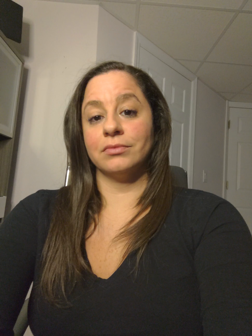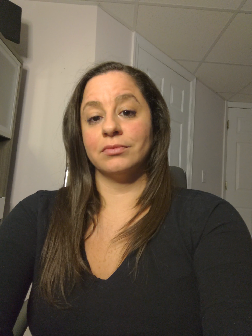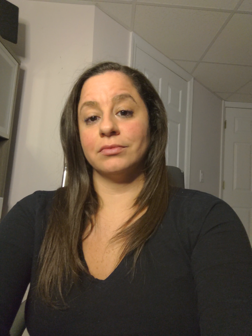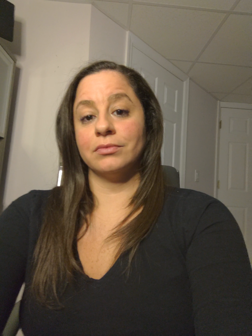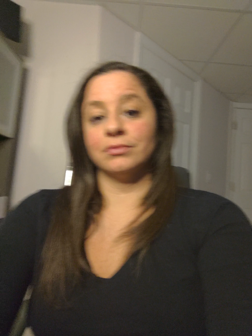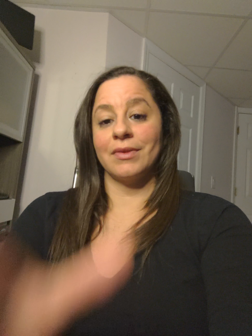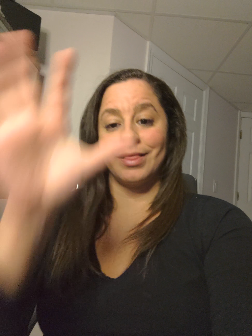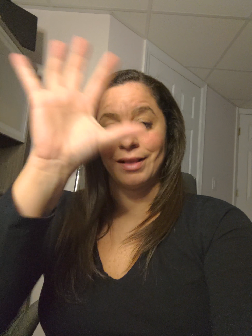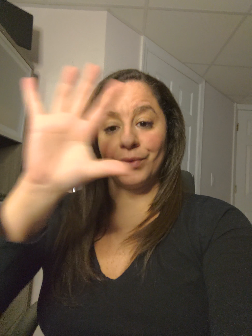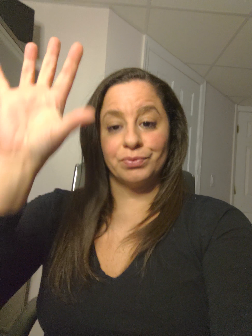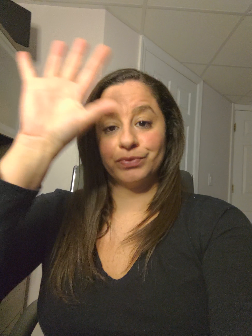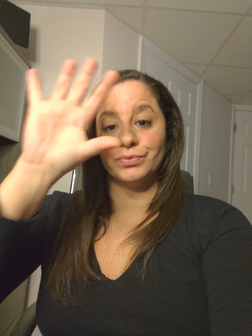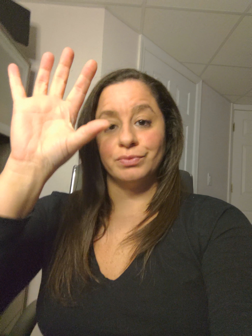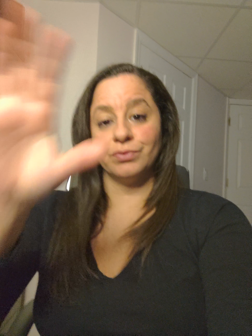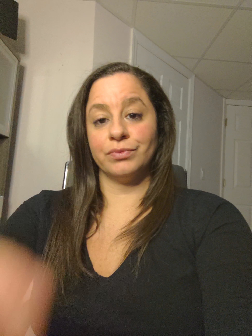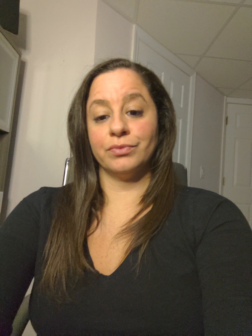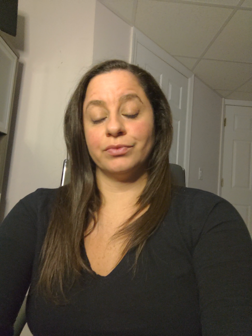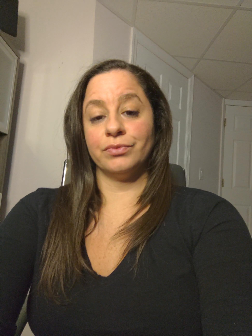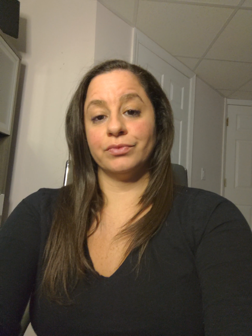cloud